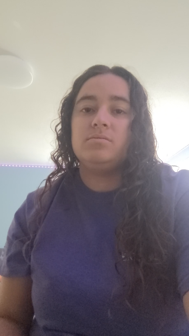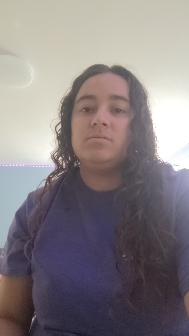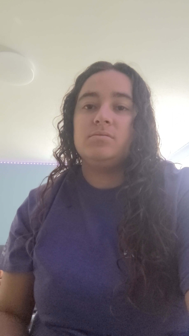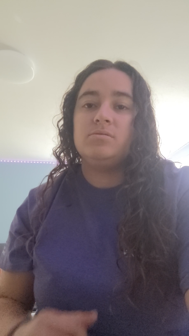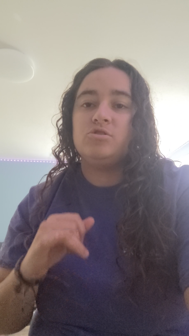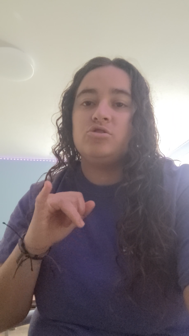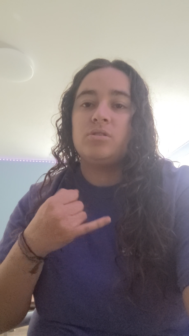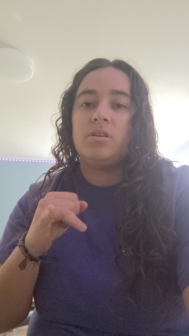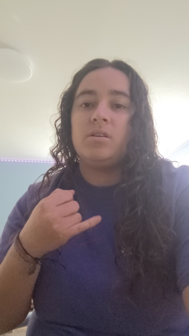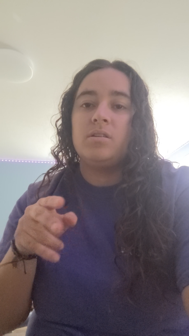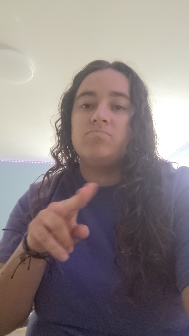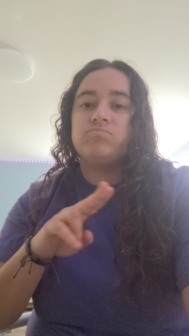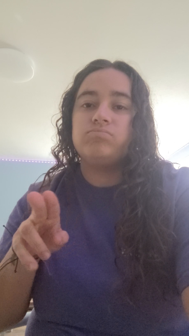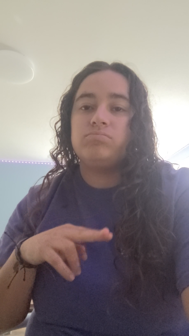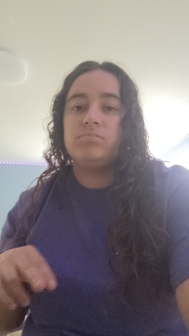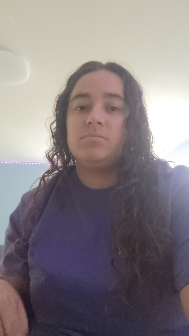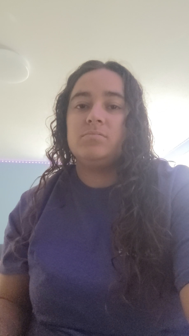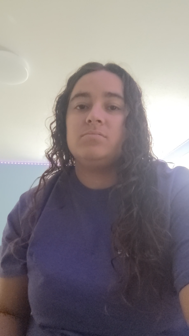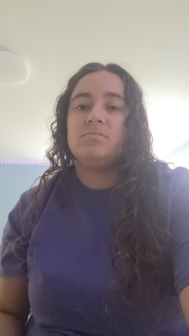jelly